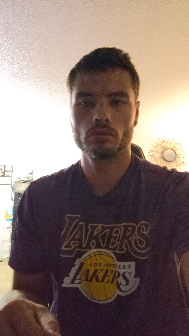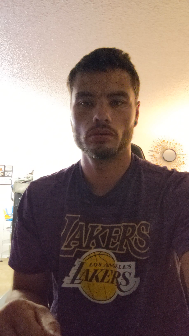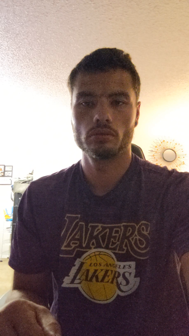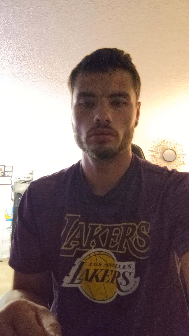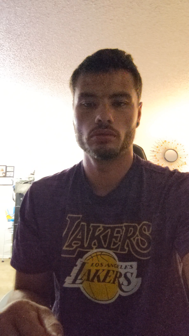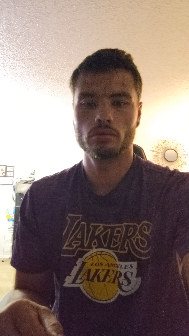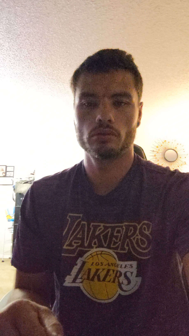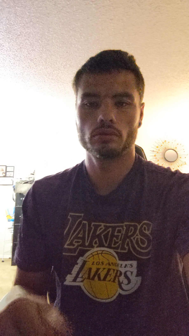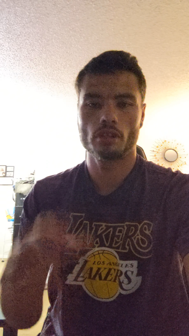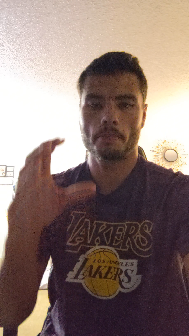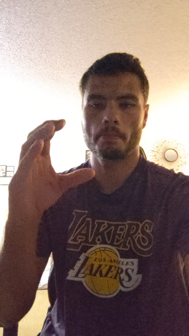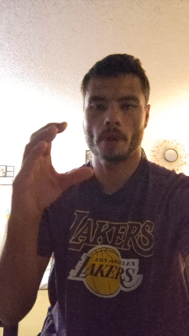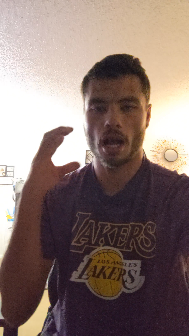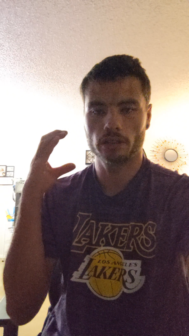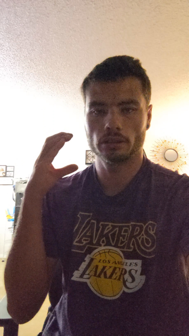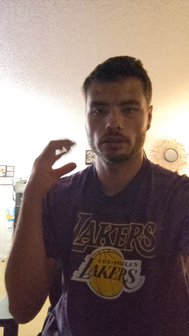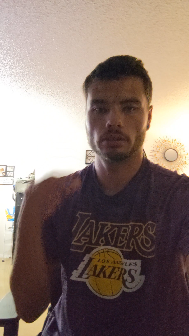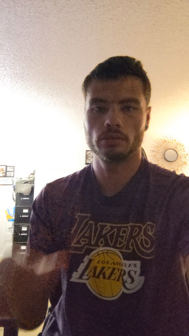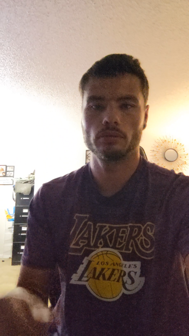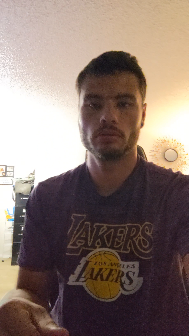bus